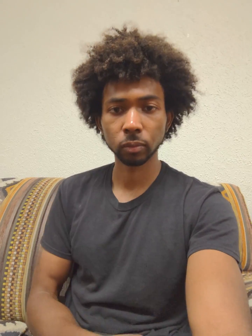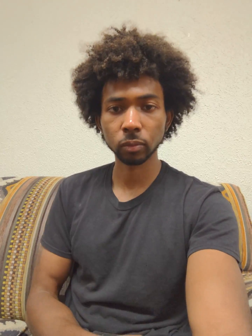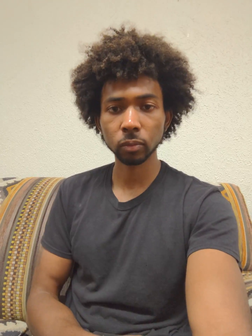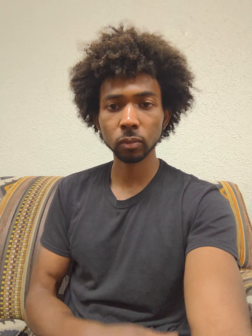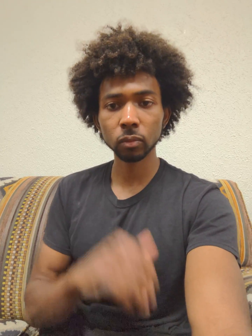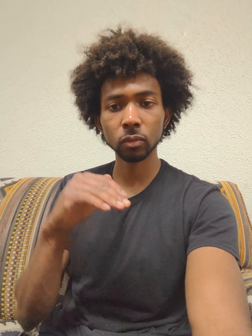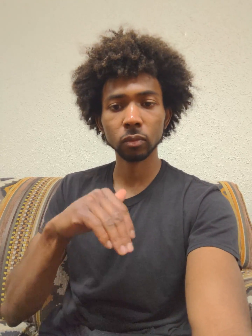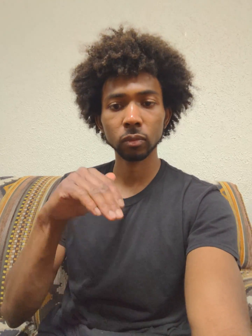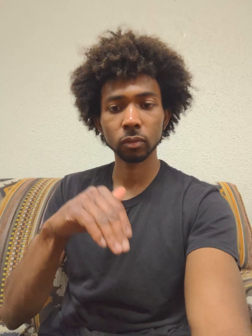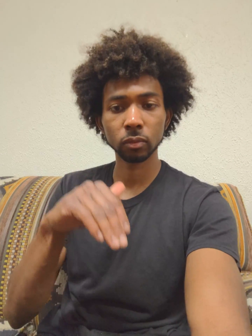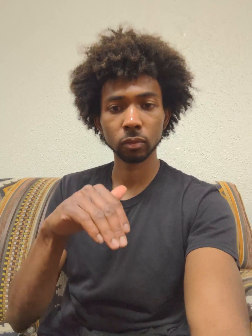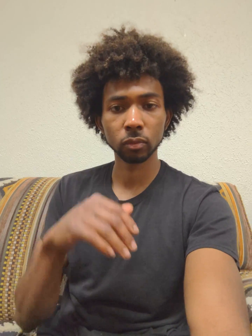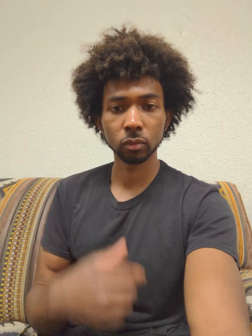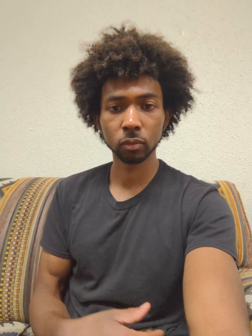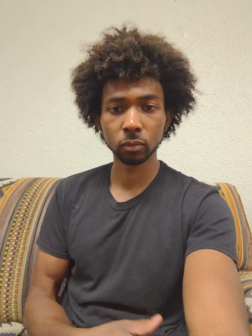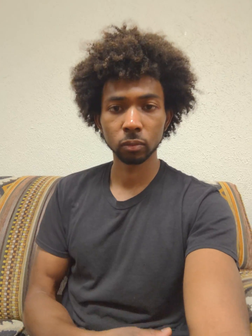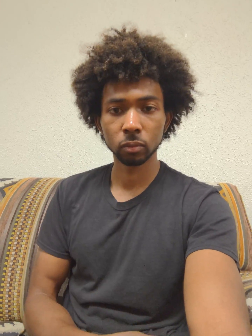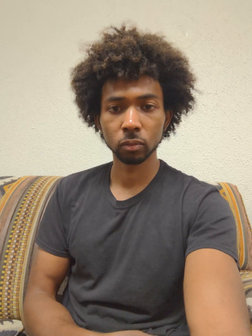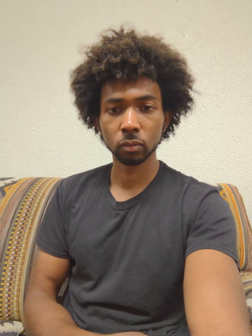doctor